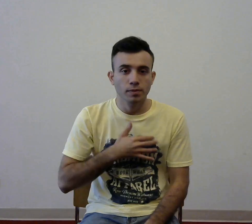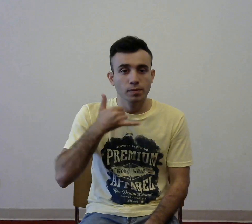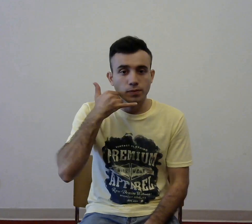telefon